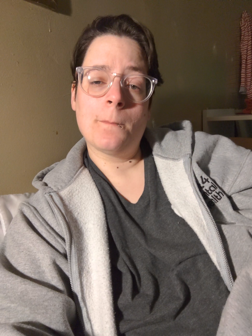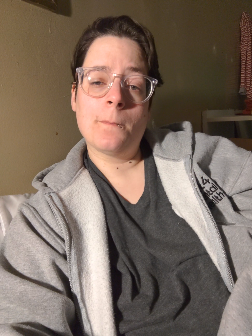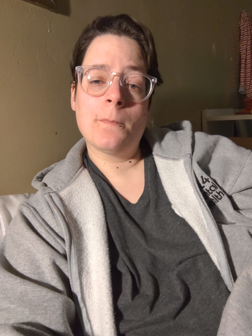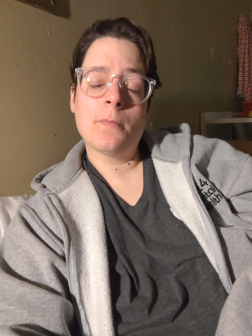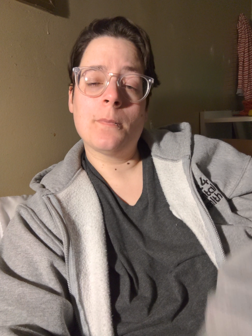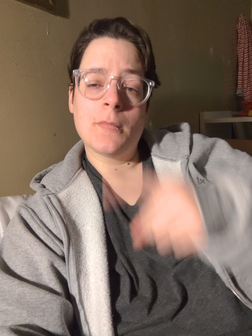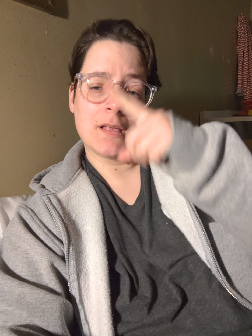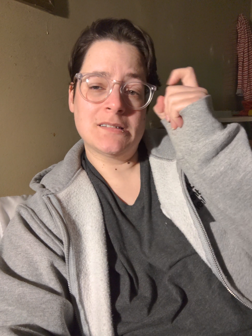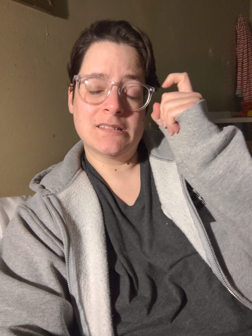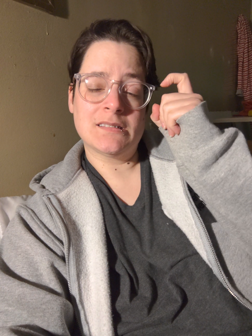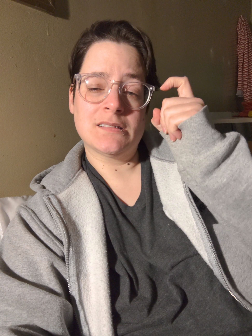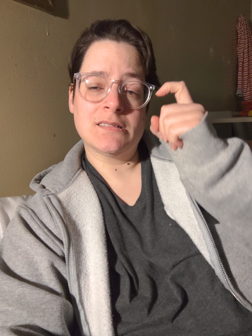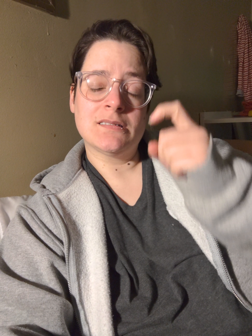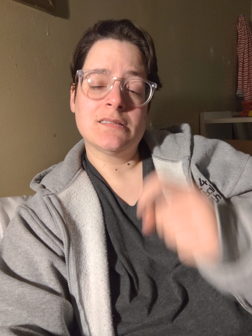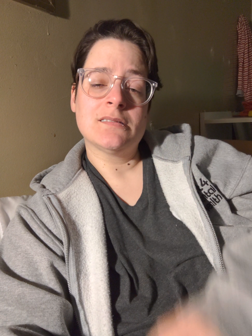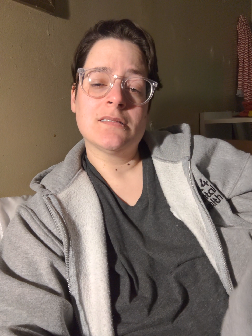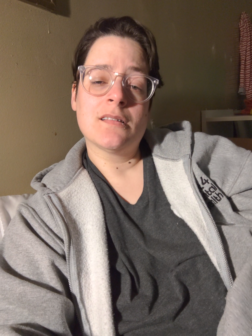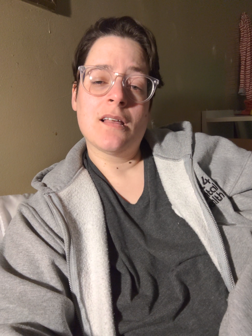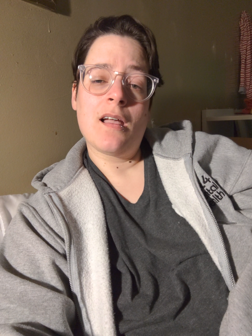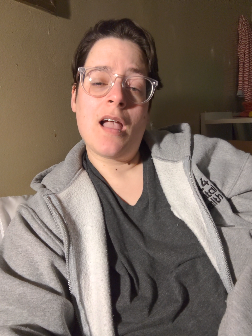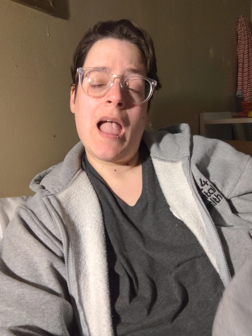because